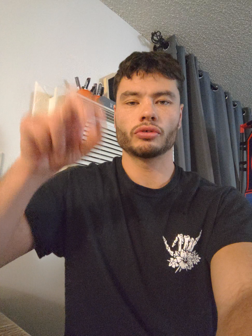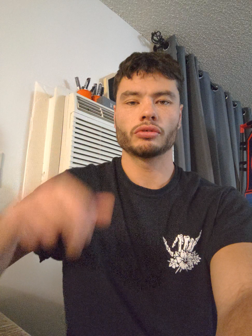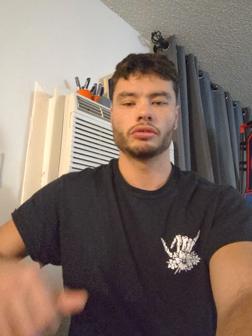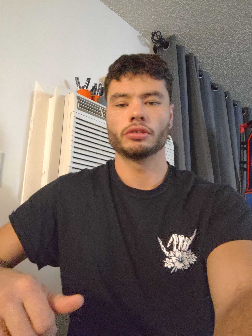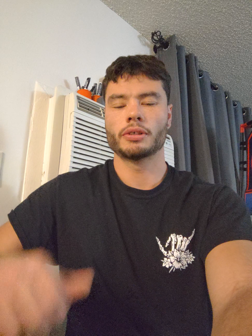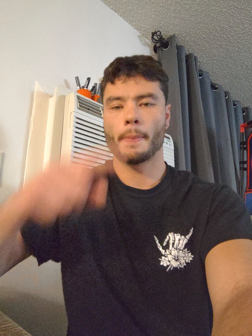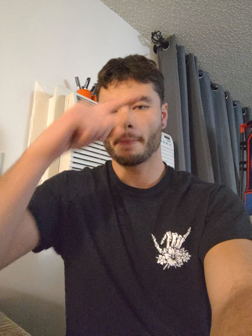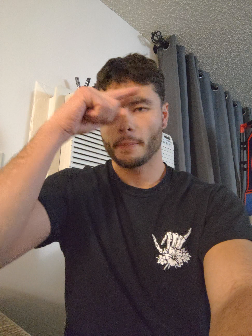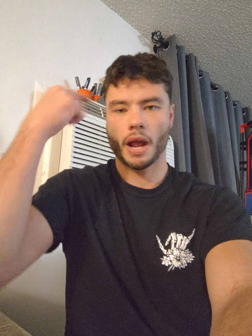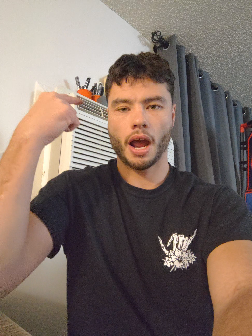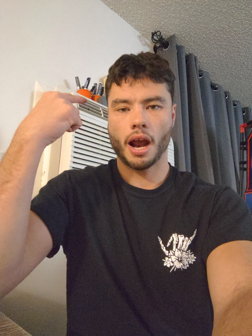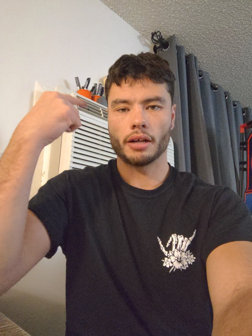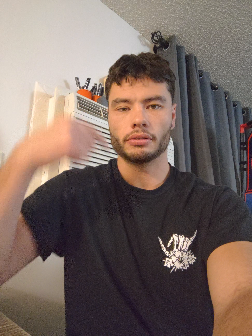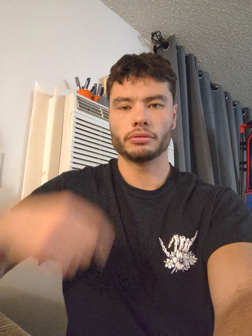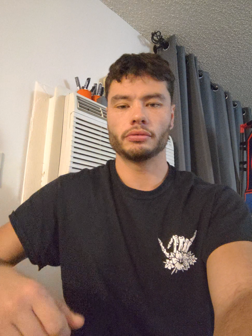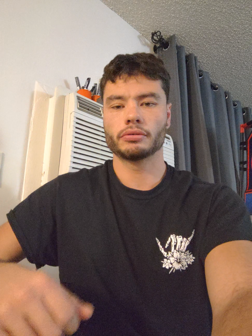black